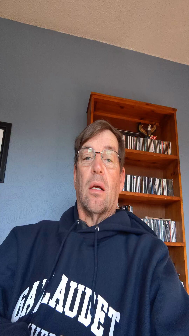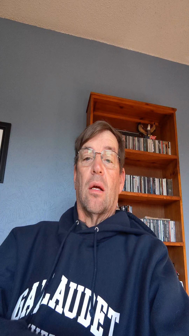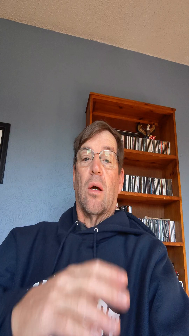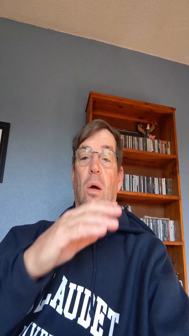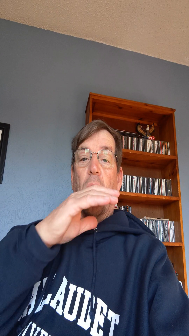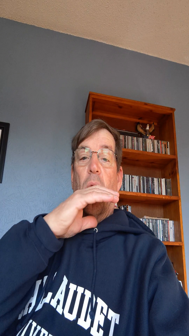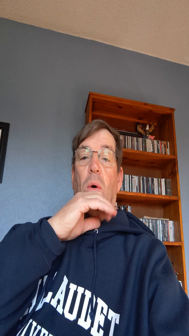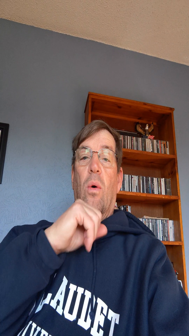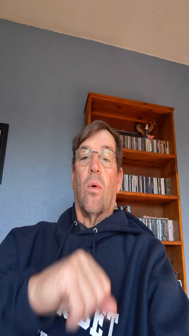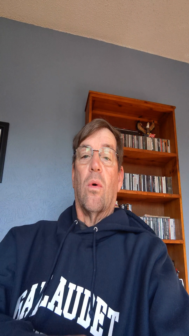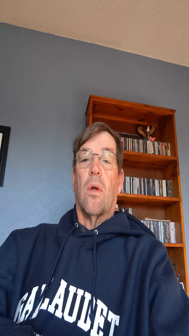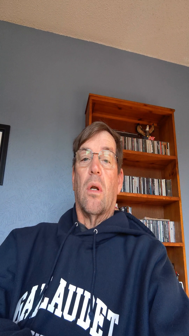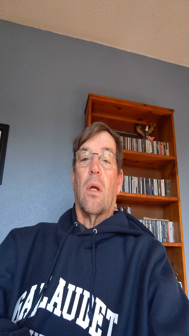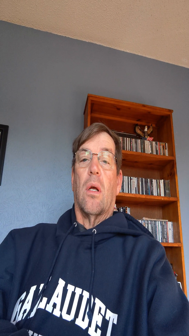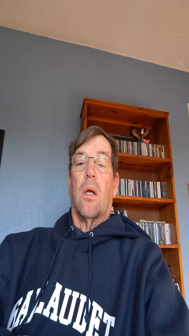old